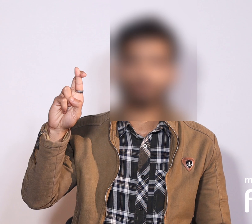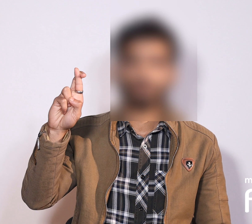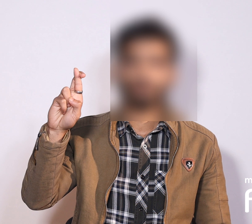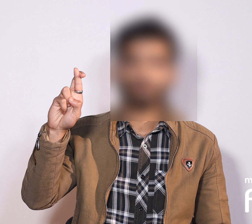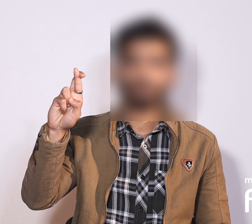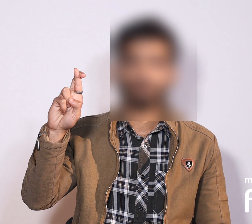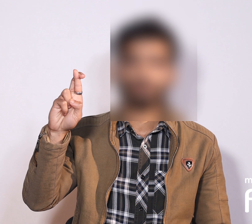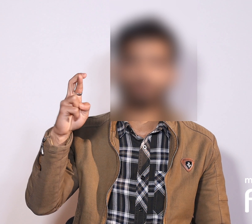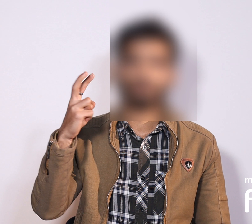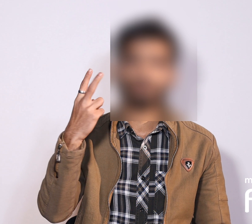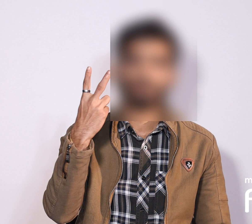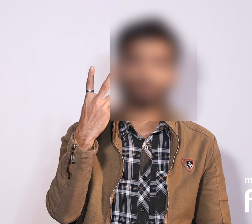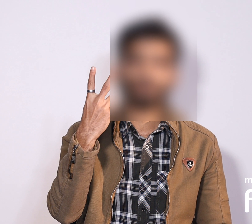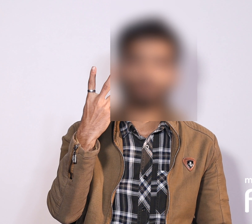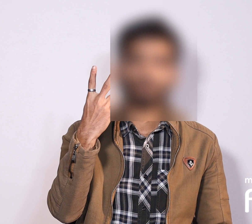ڑ